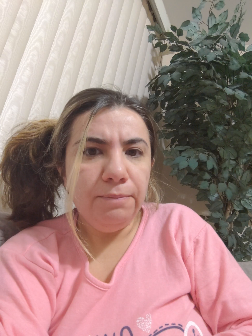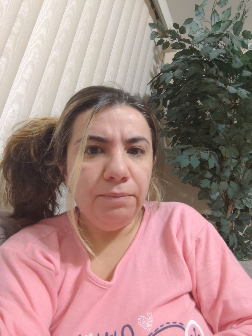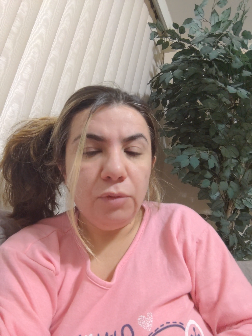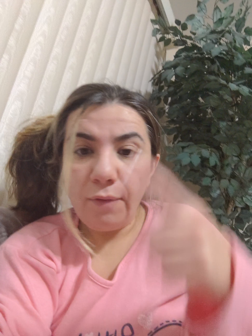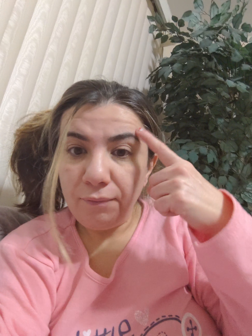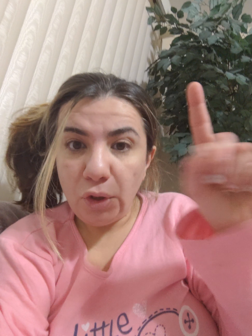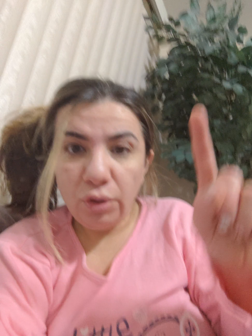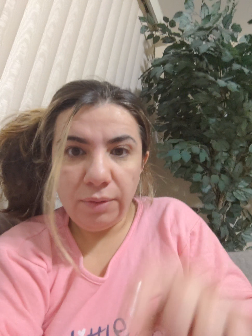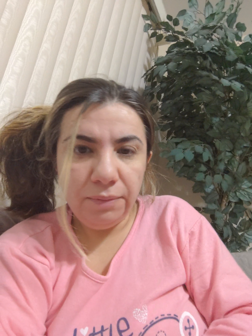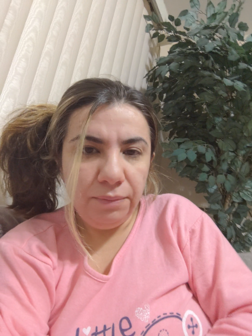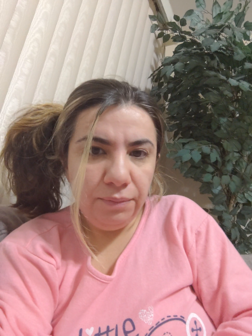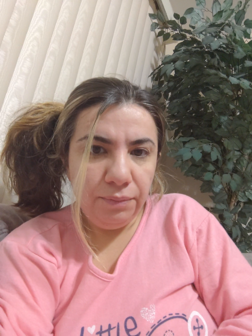for